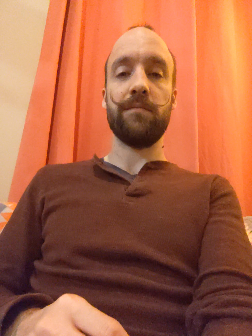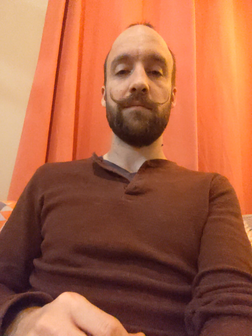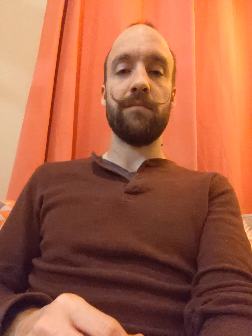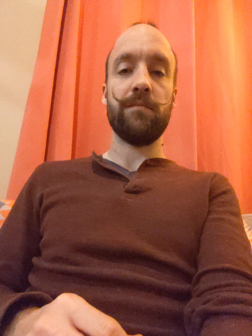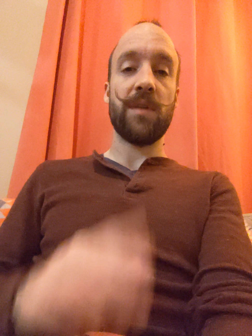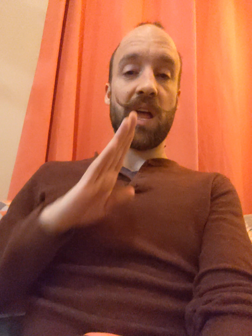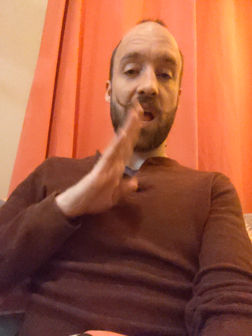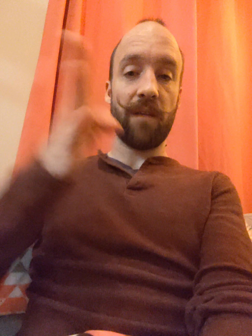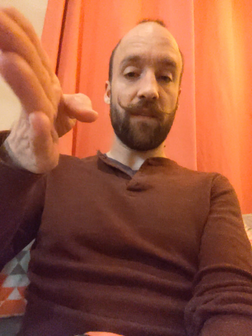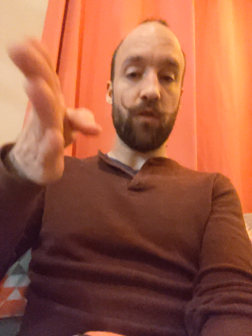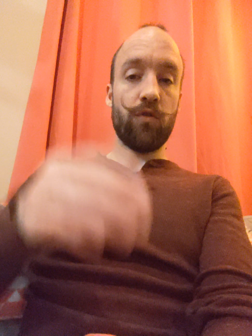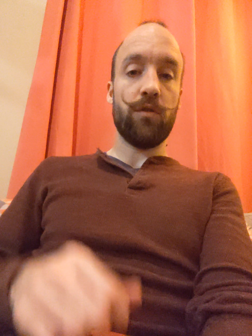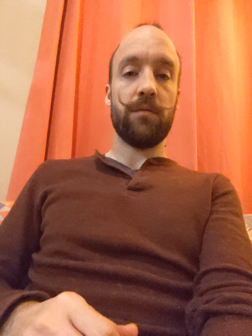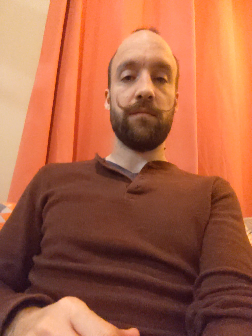after